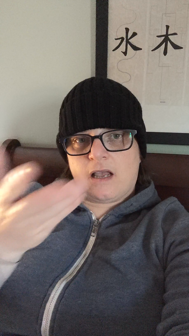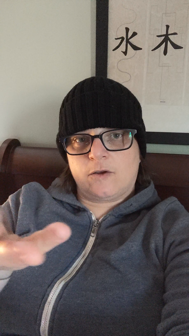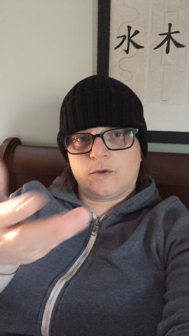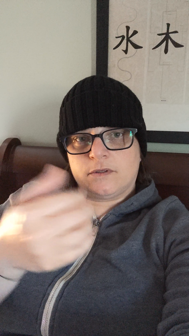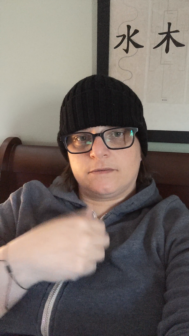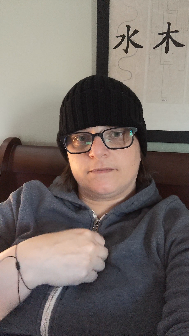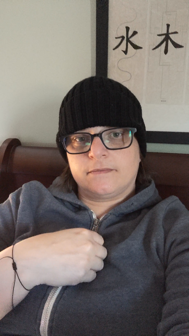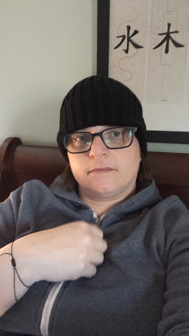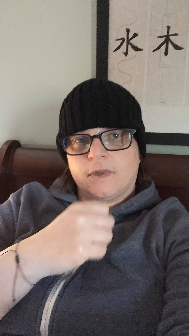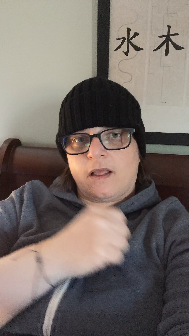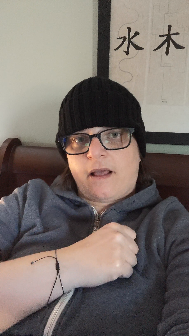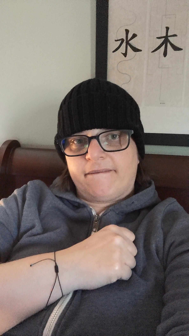love